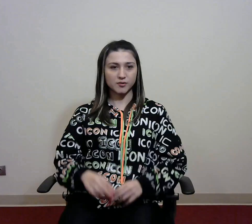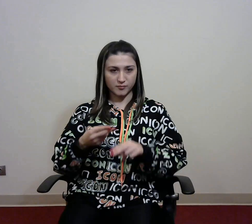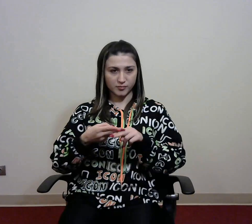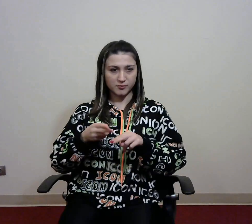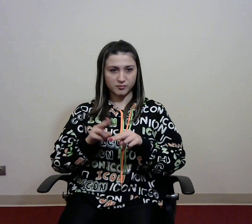bu